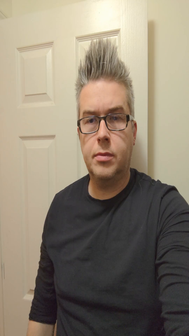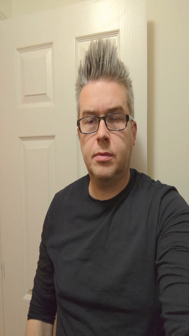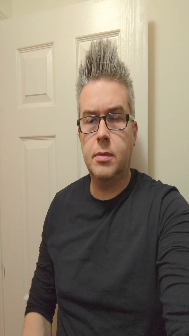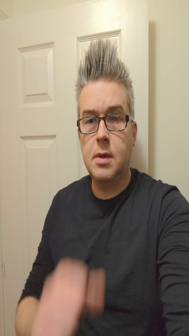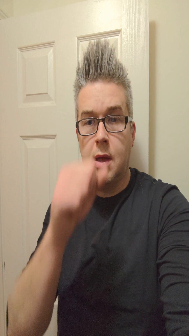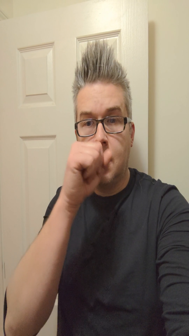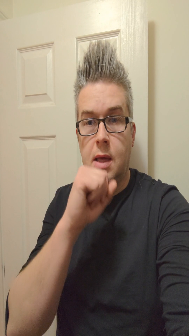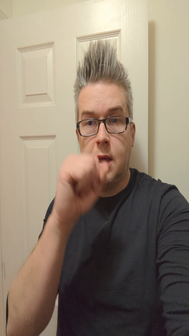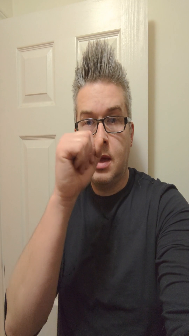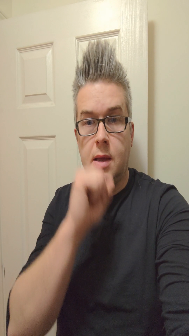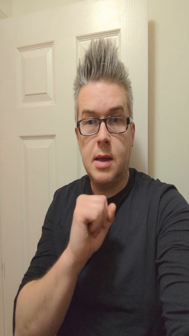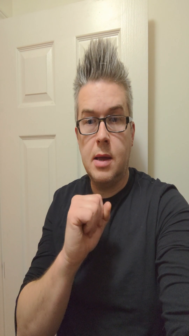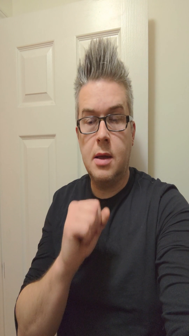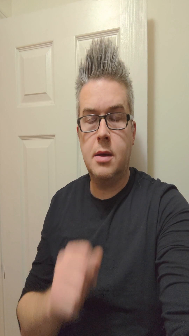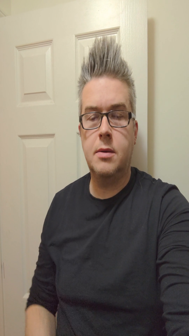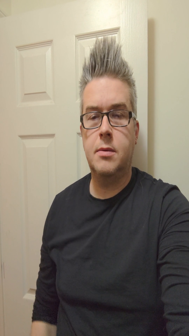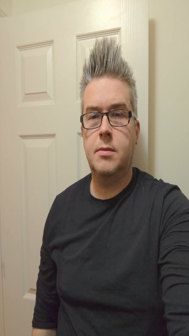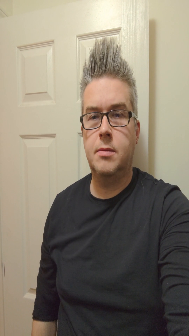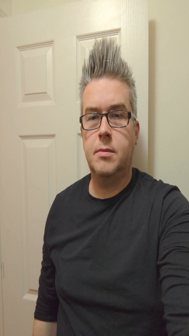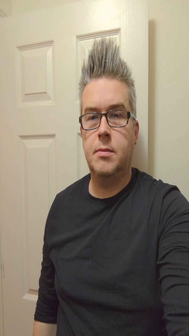ice cream